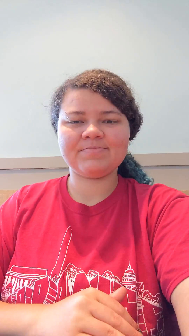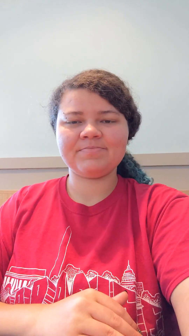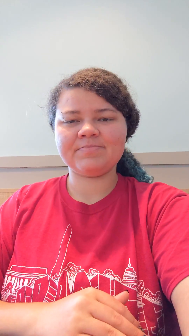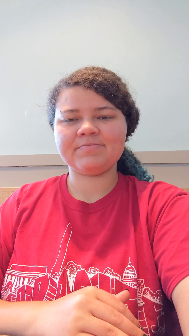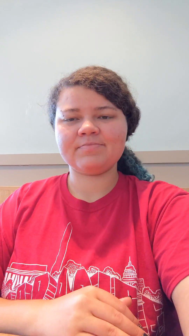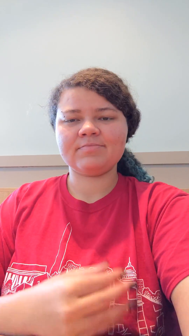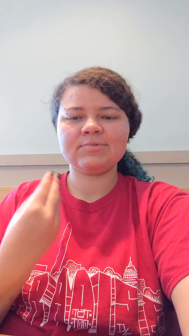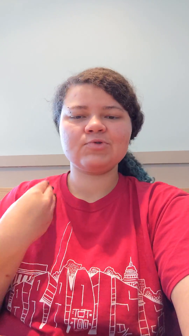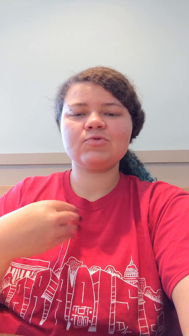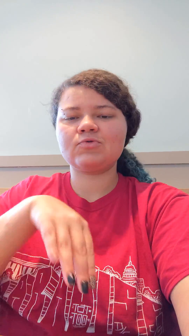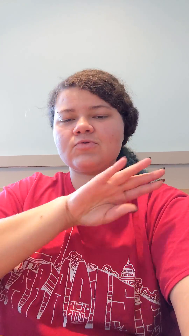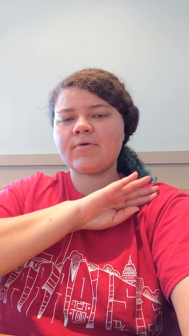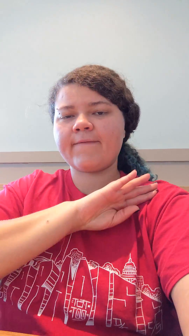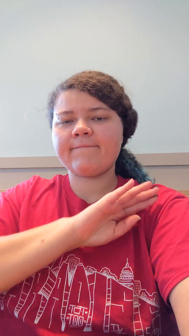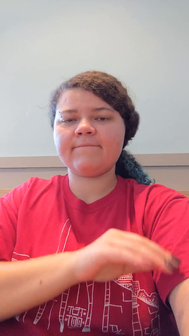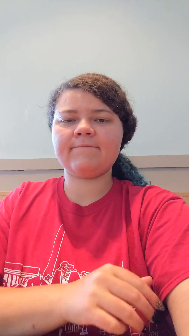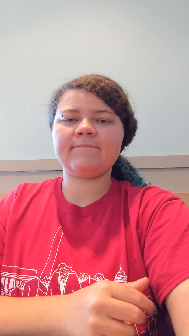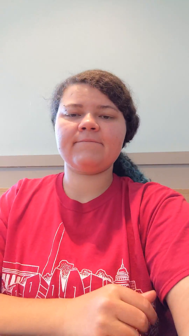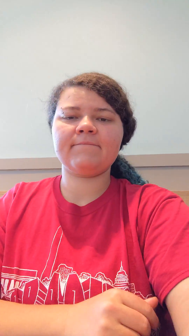scarf